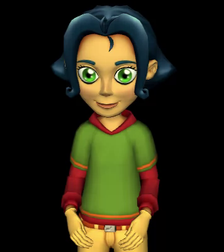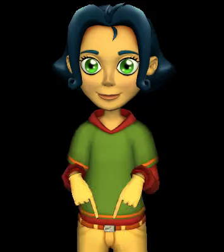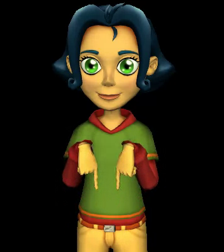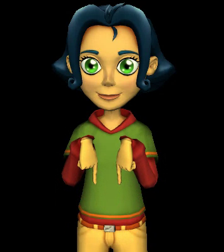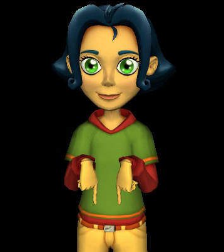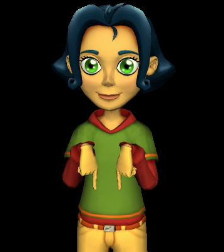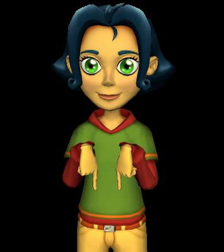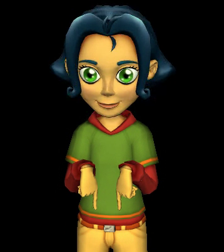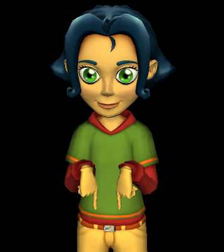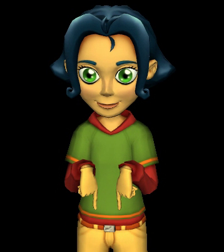وزير